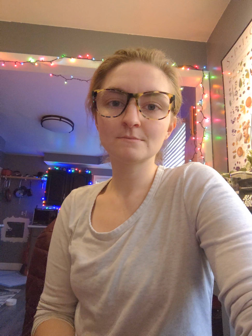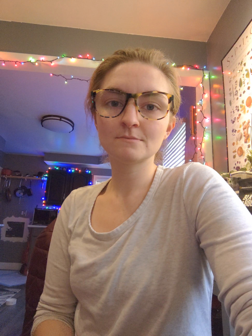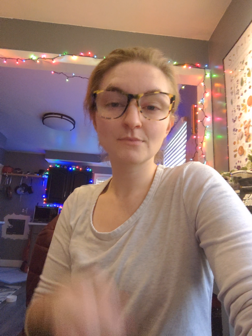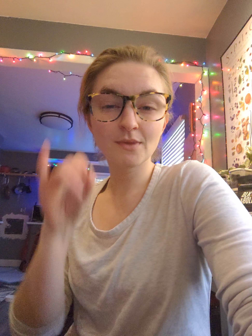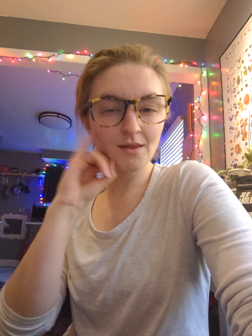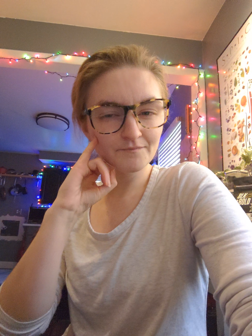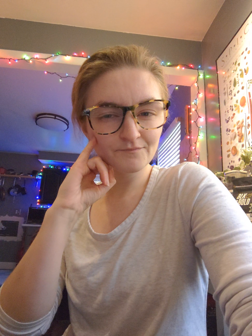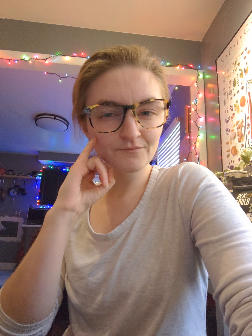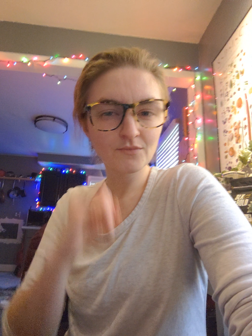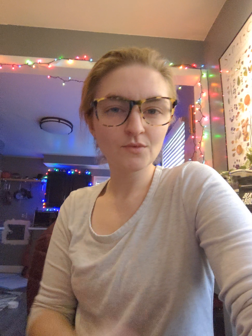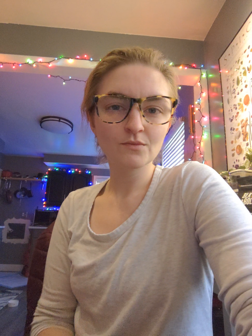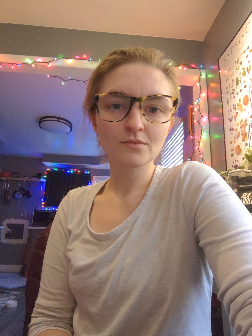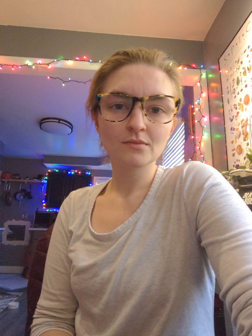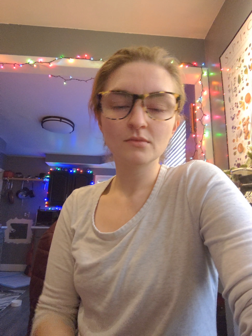if